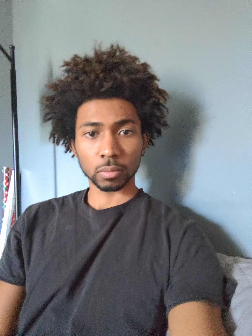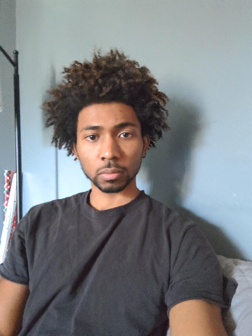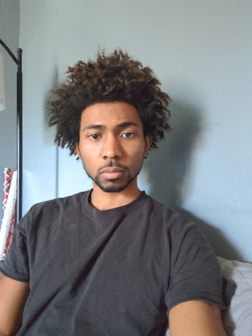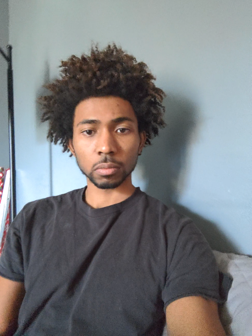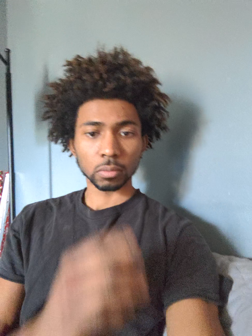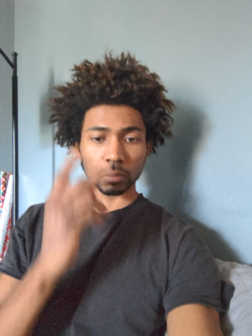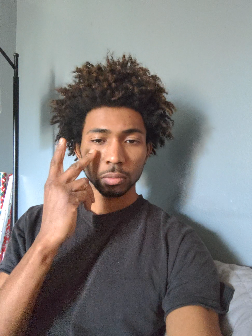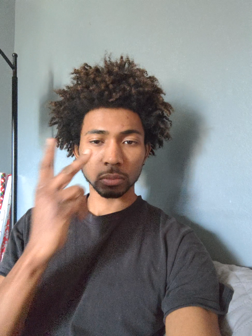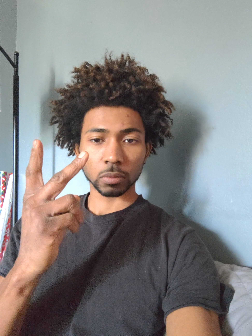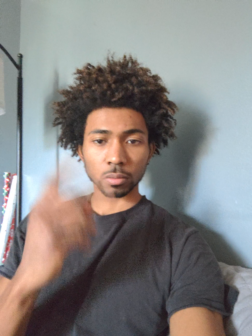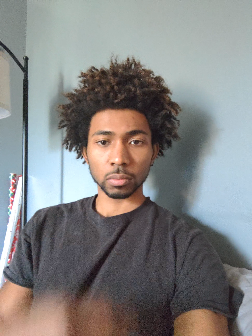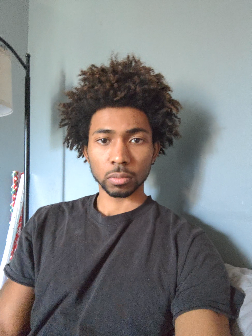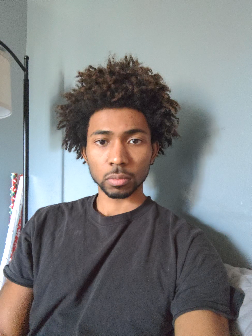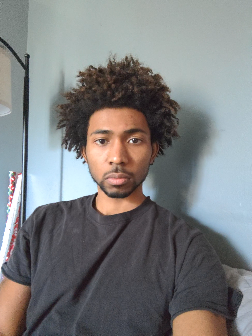see